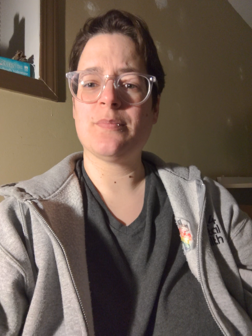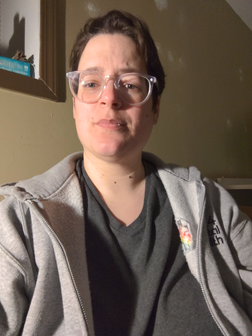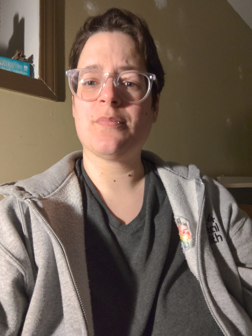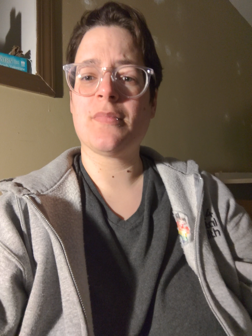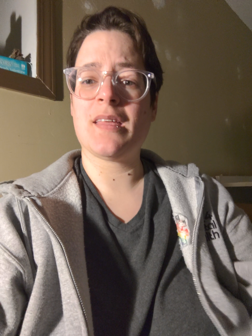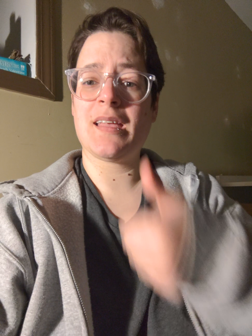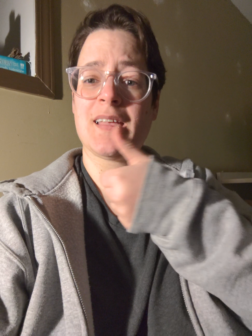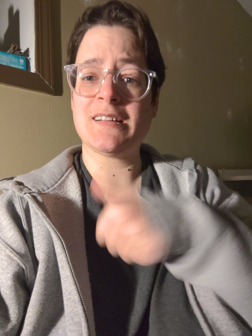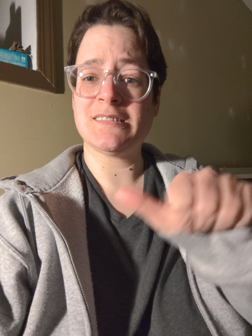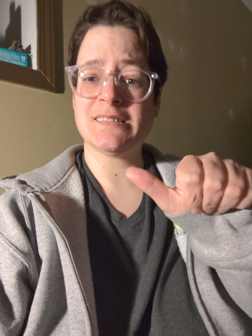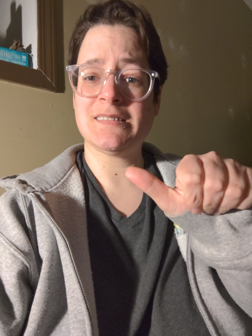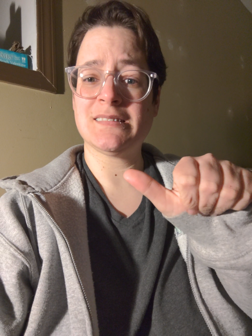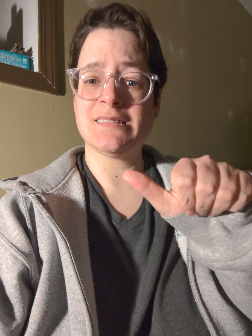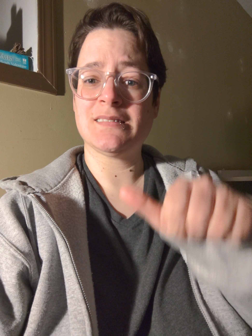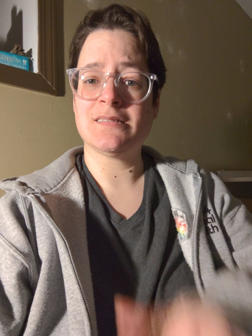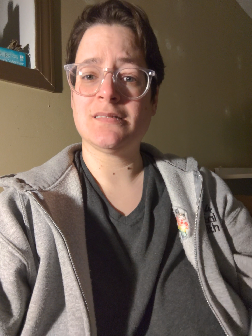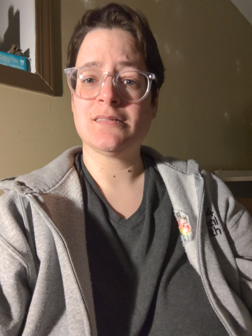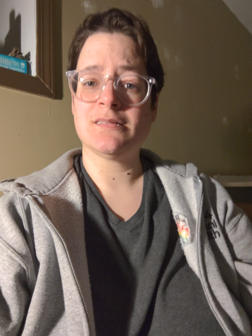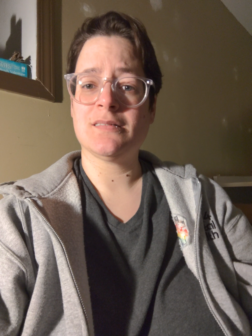any